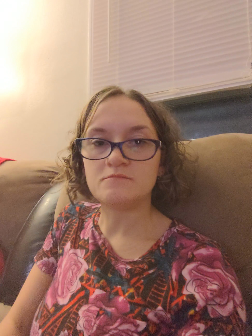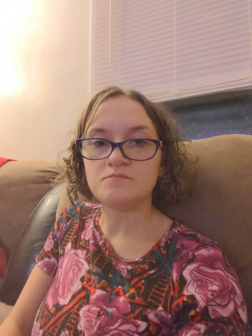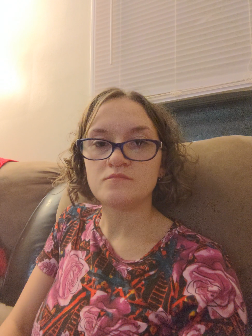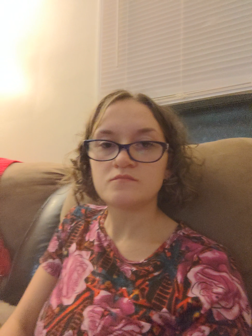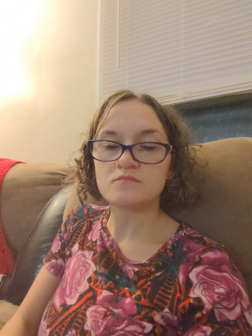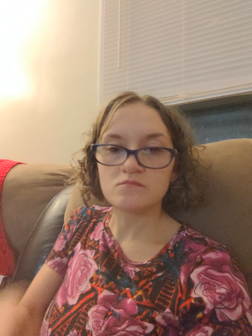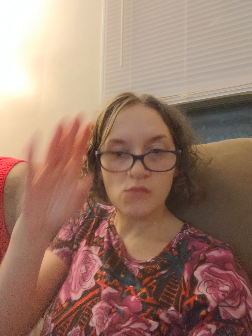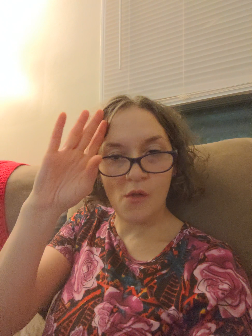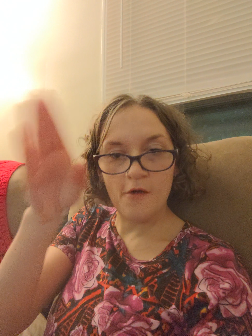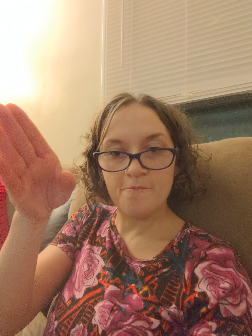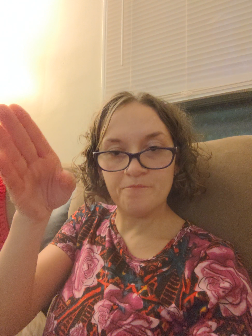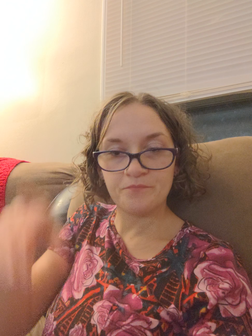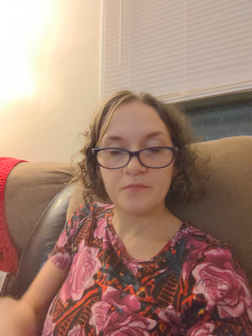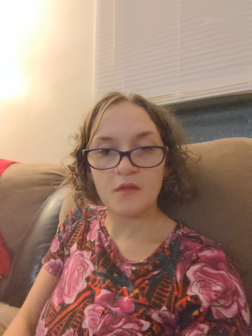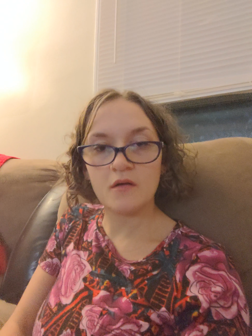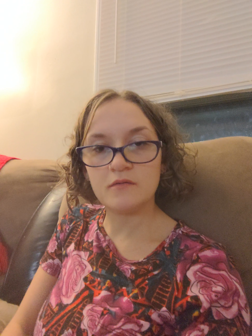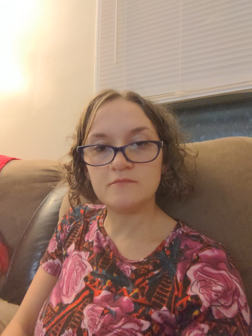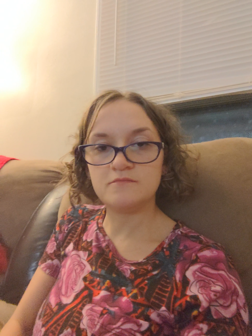hello